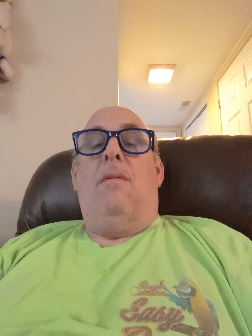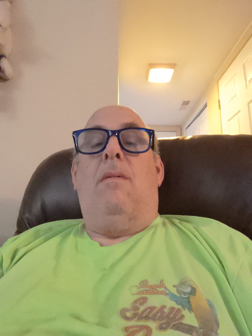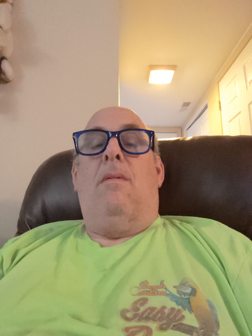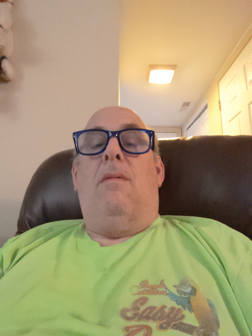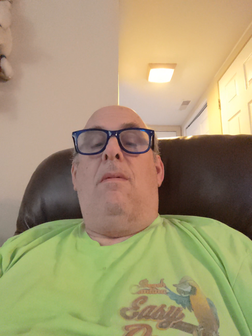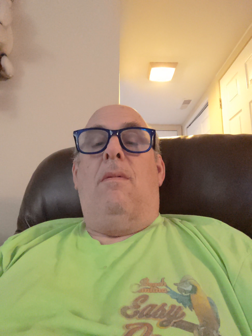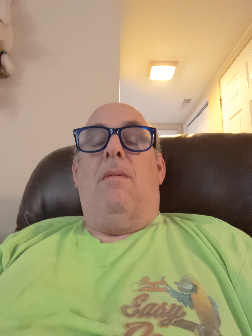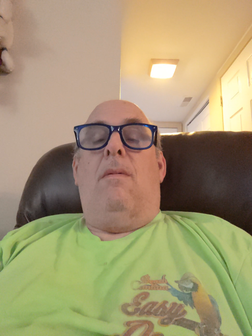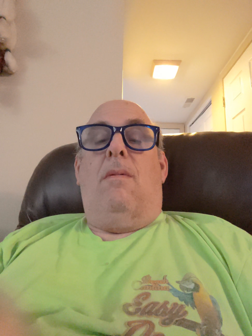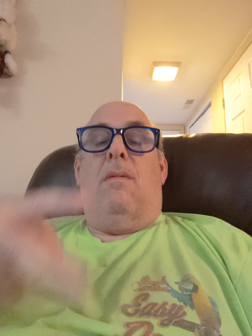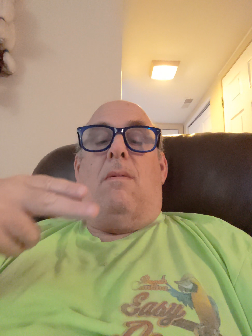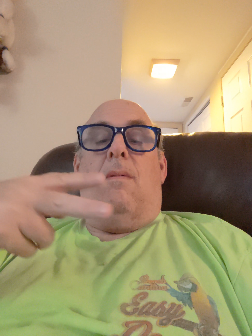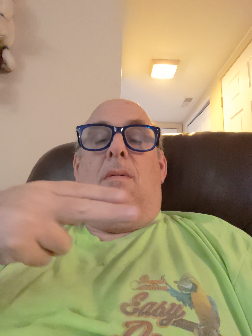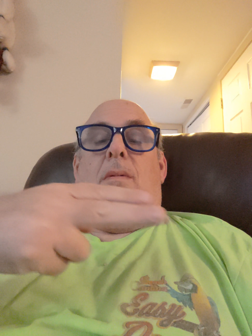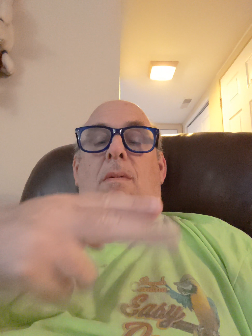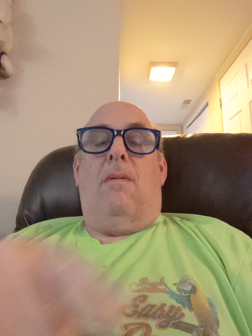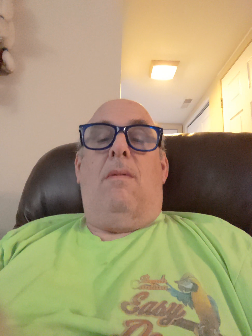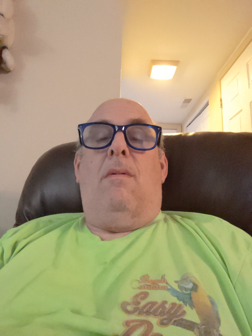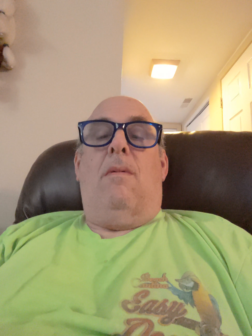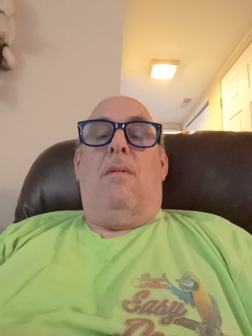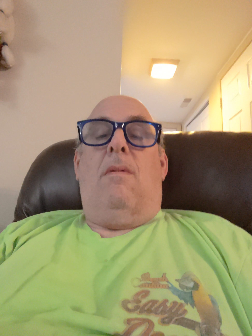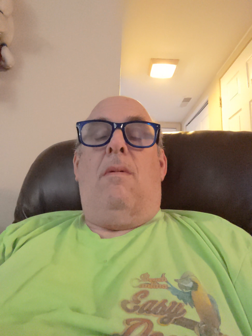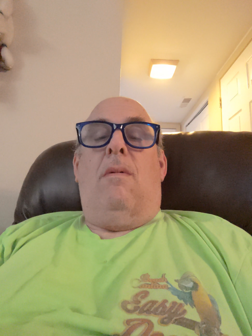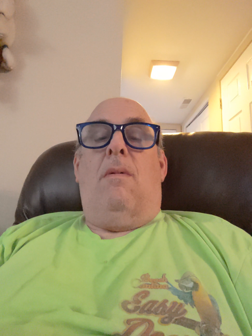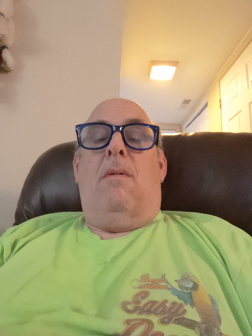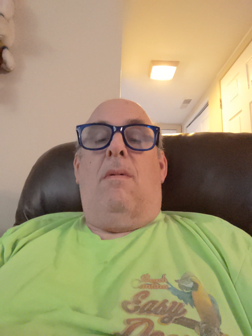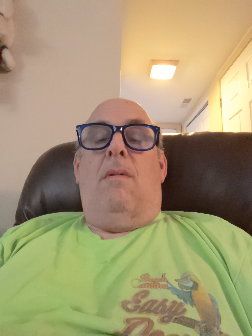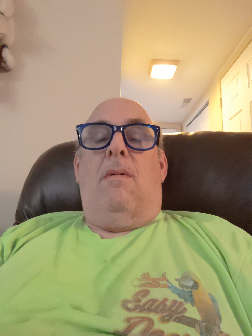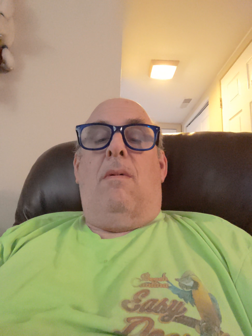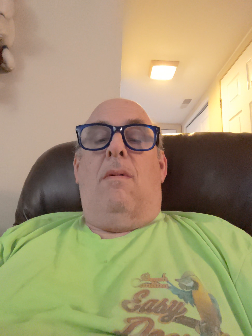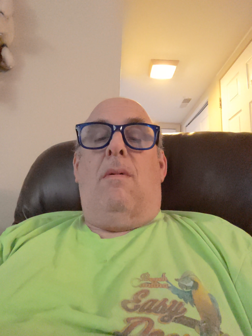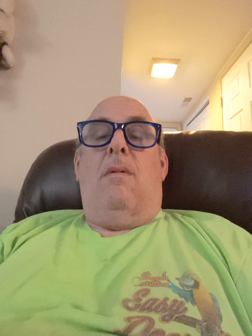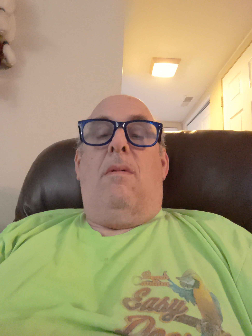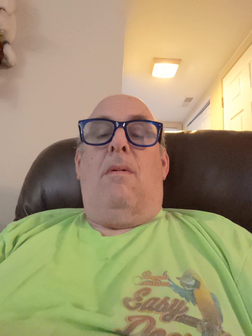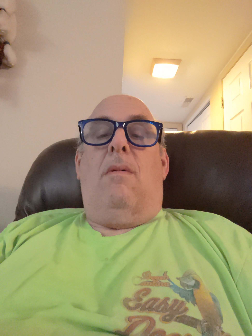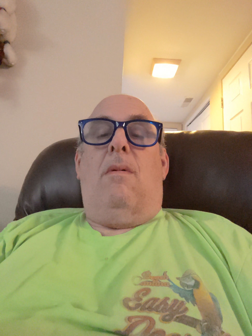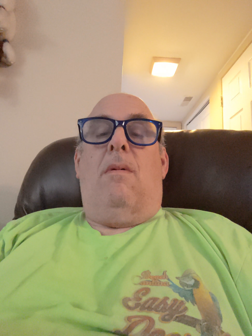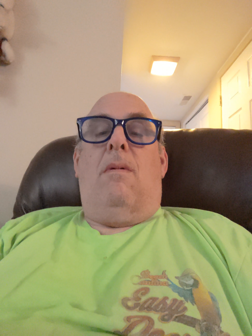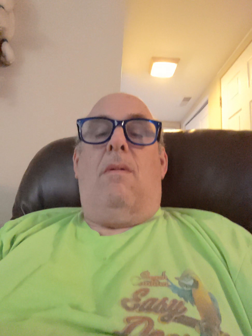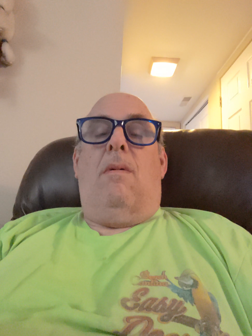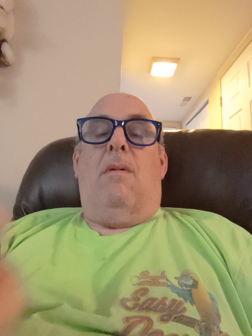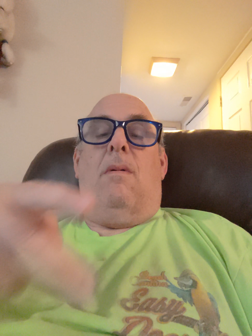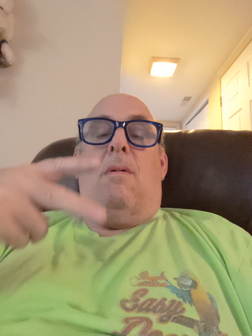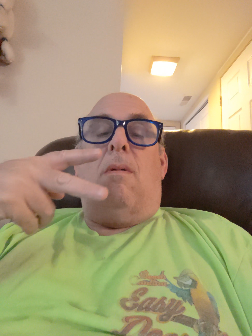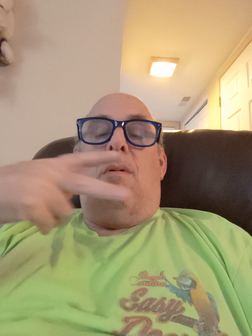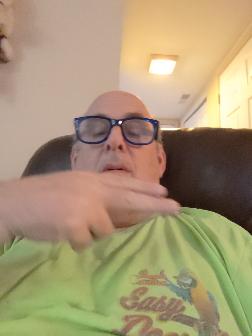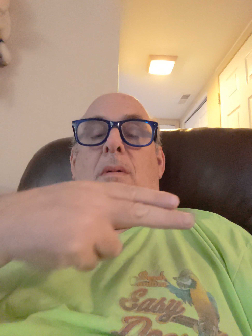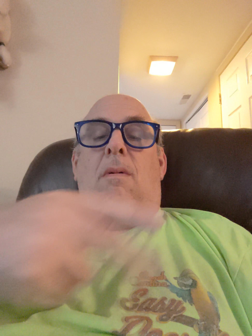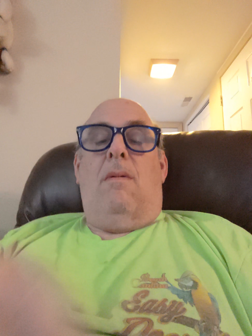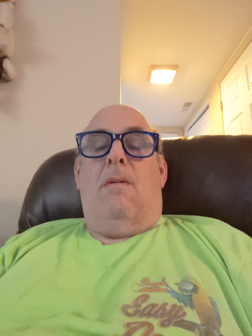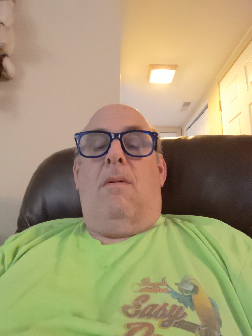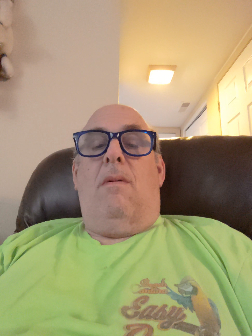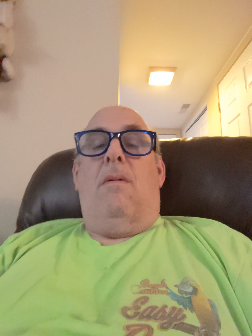cut